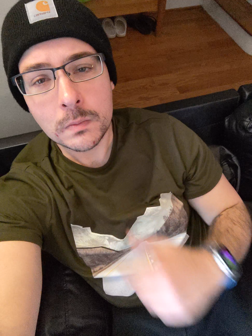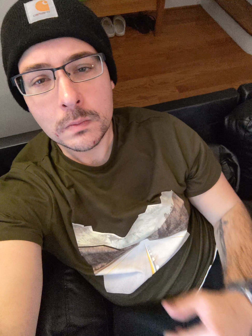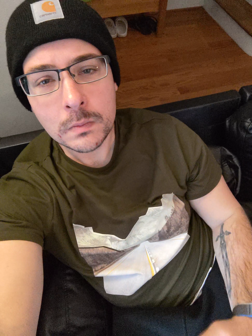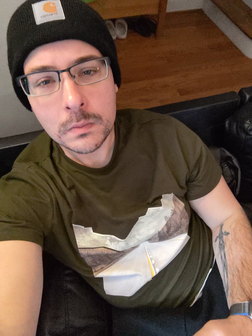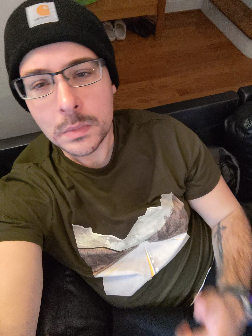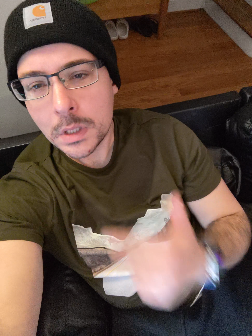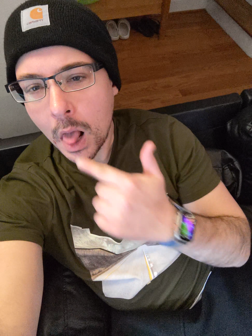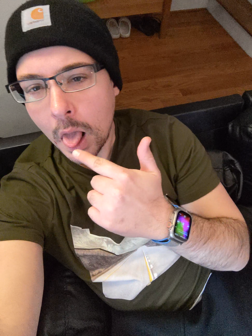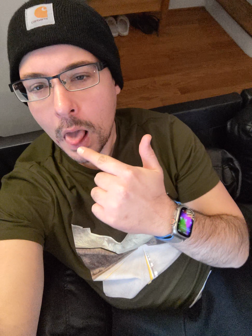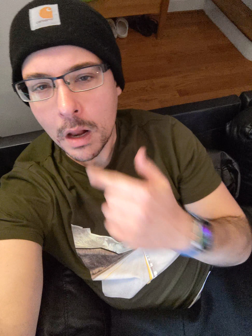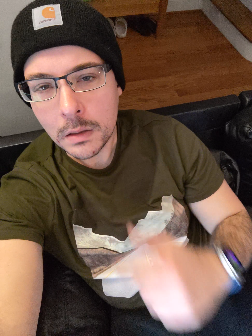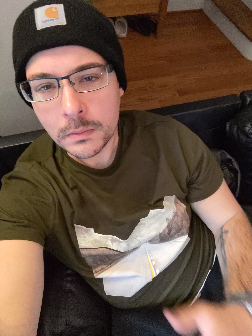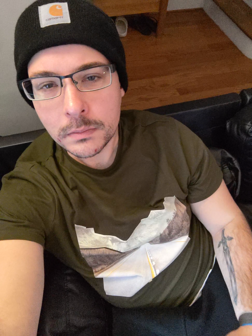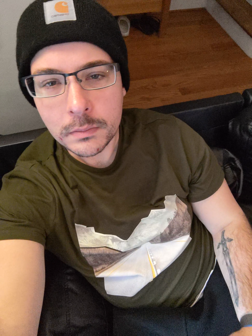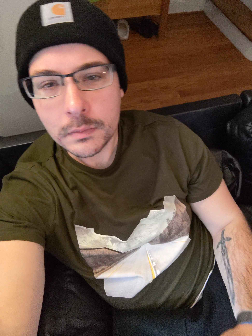tongue